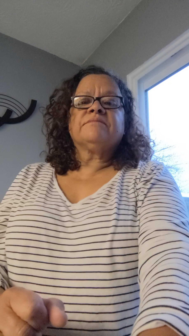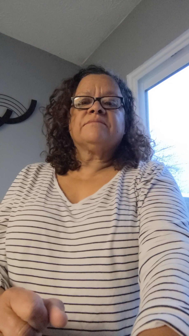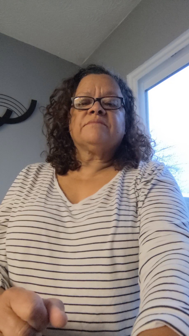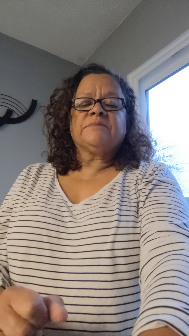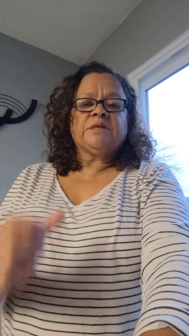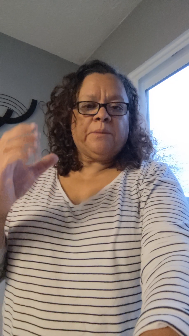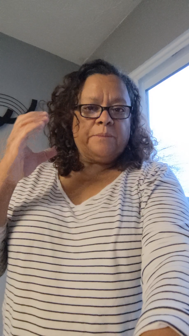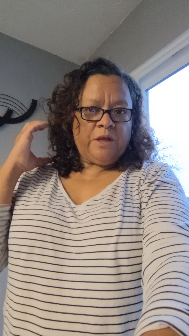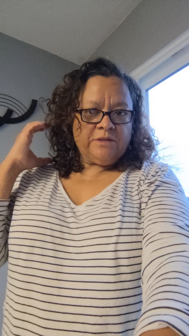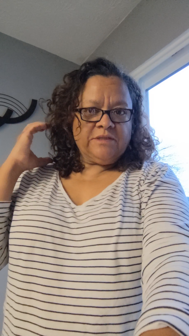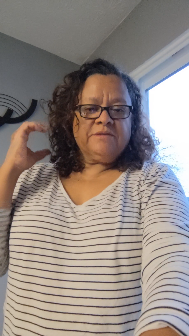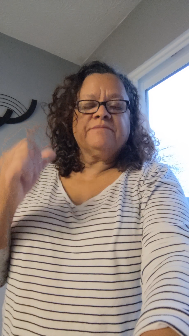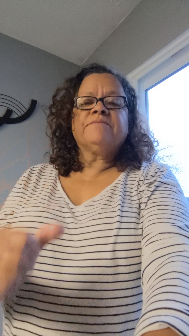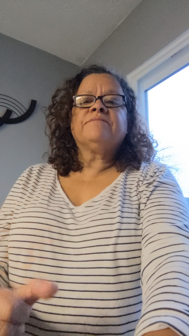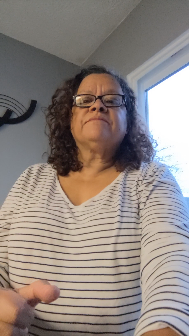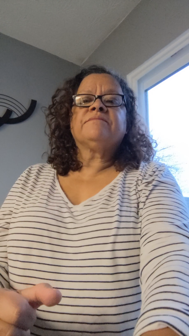bus